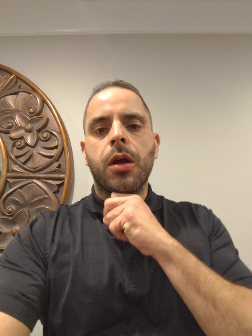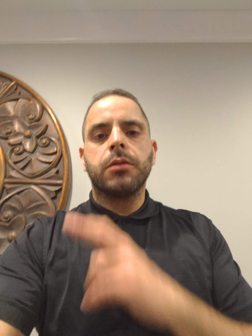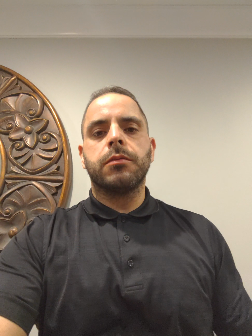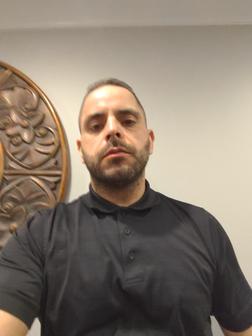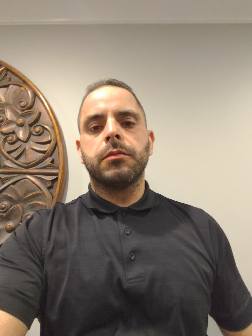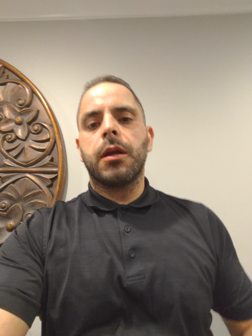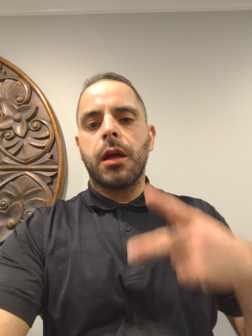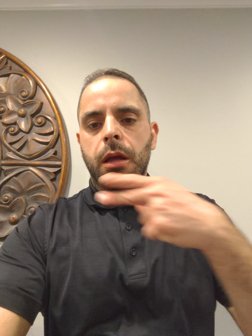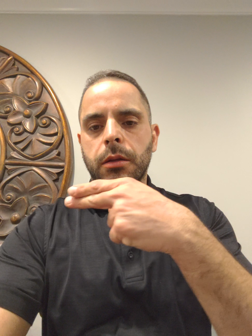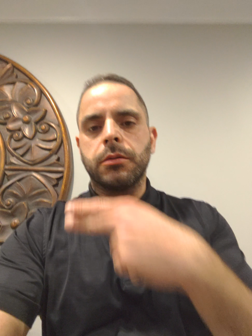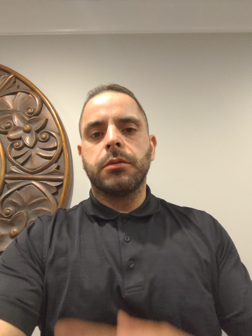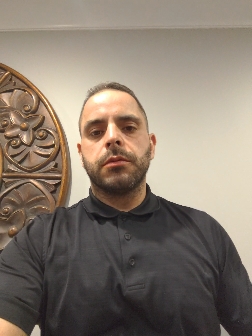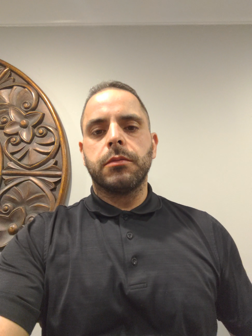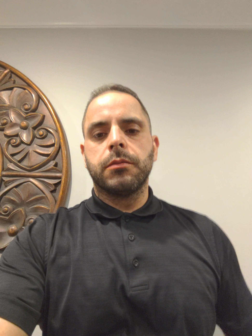cut